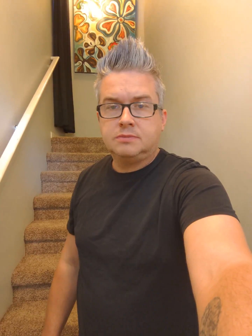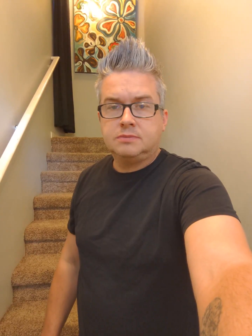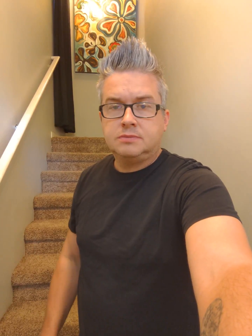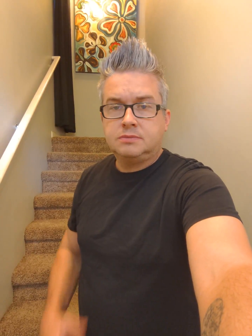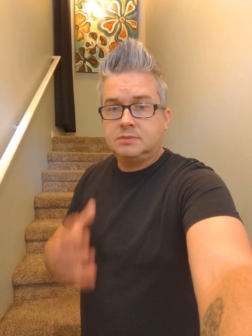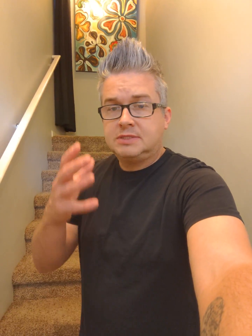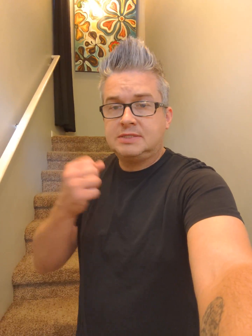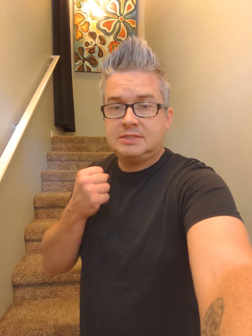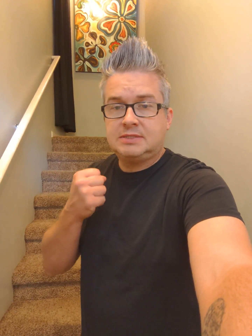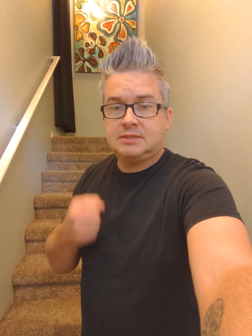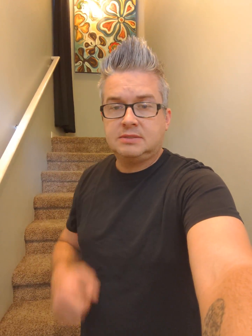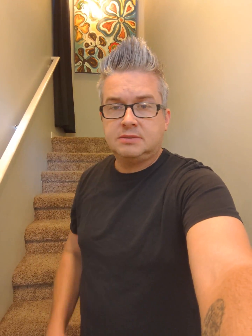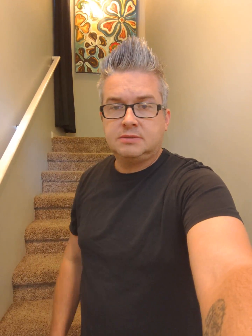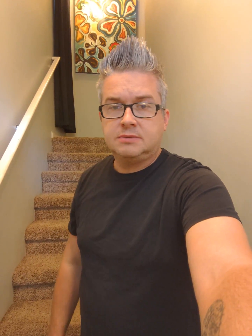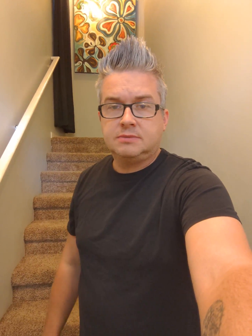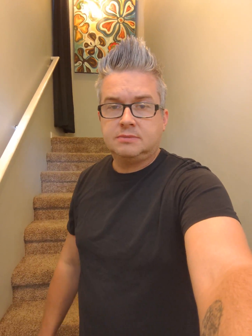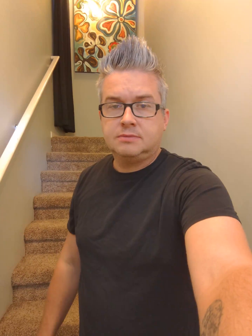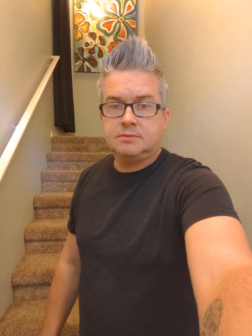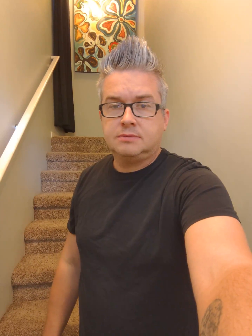get